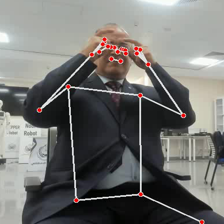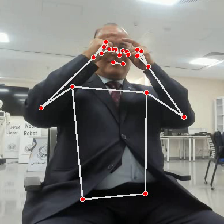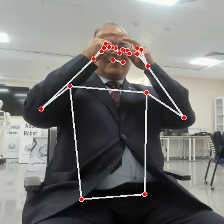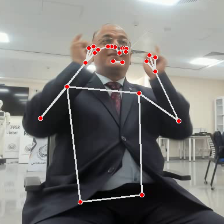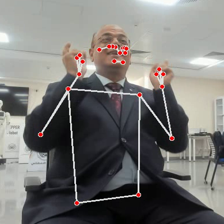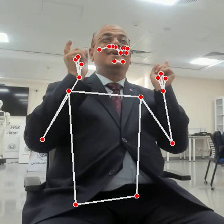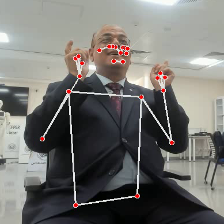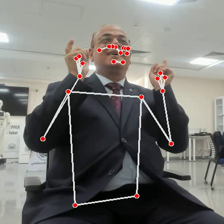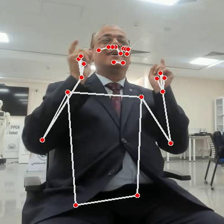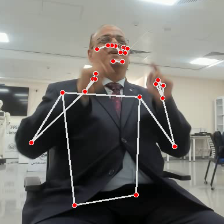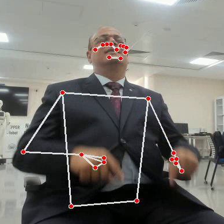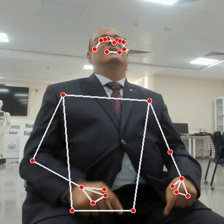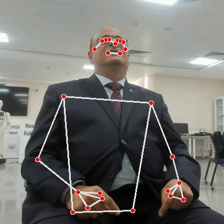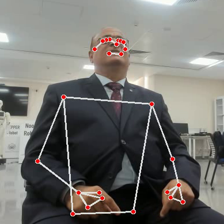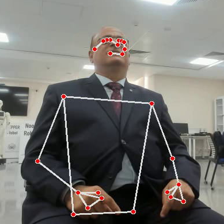efrdha